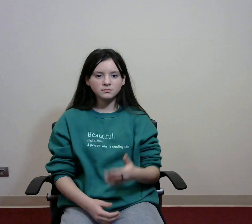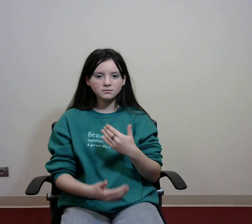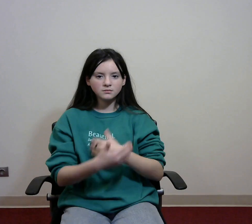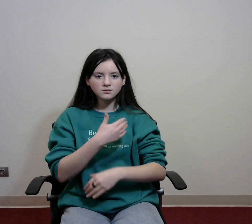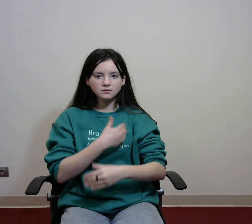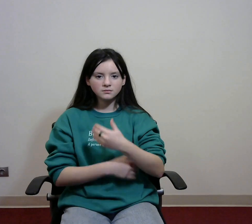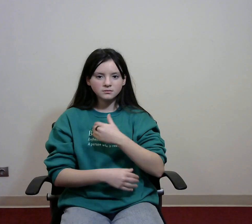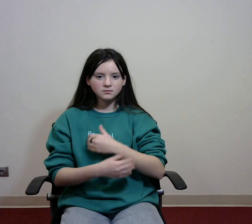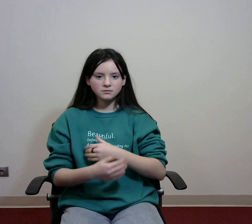əlil